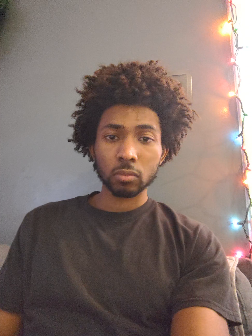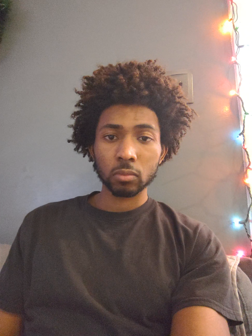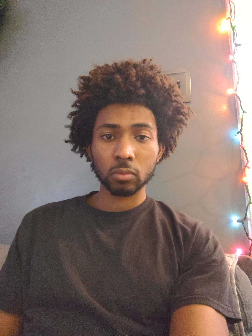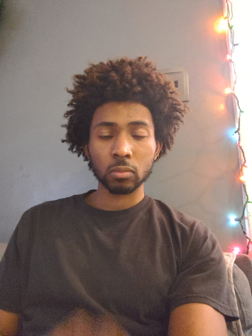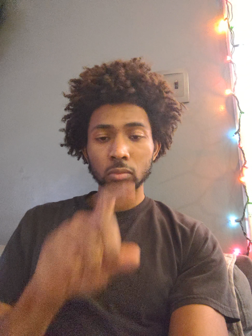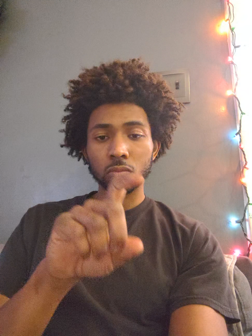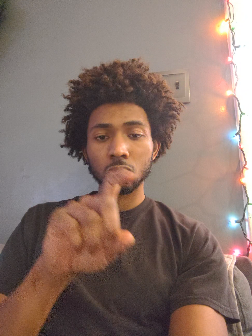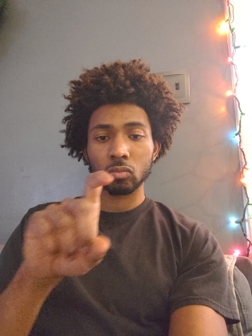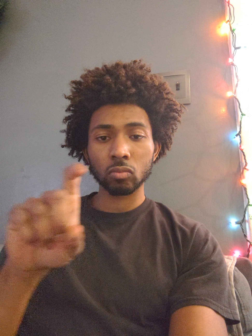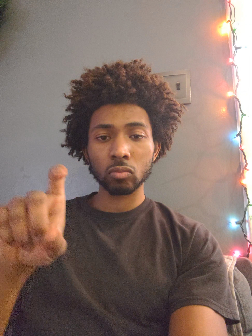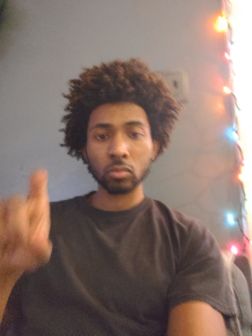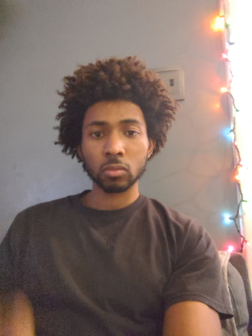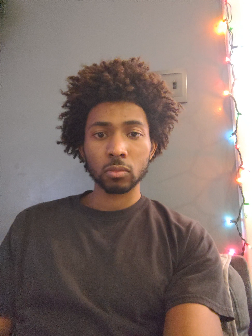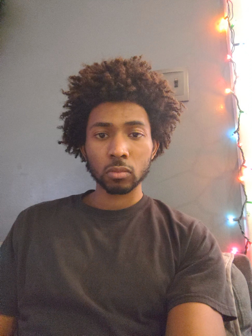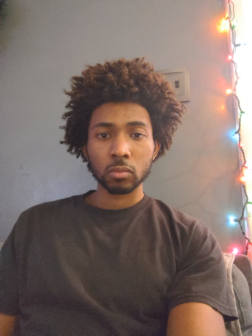closet